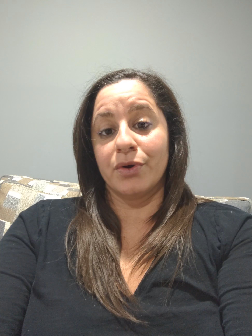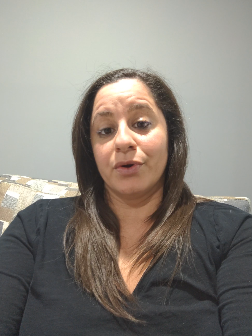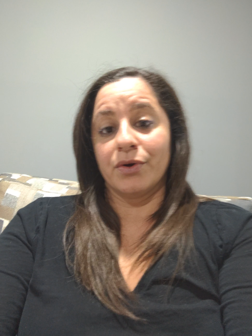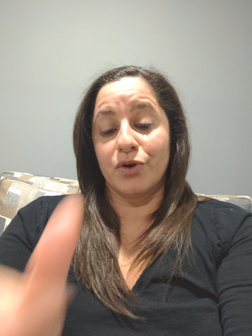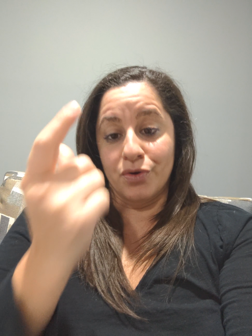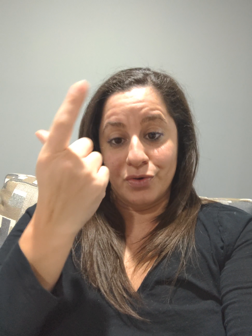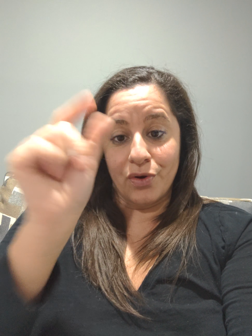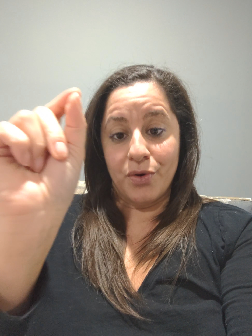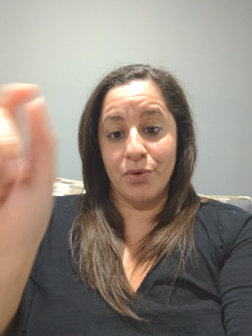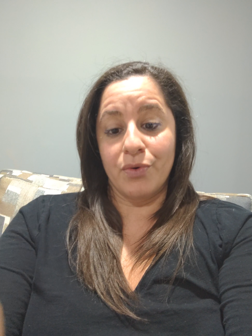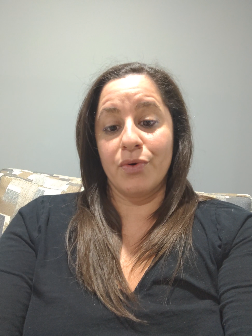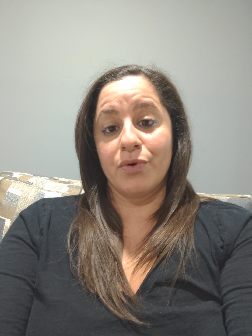go